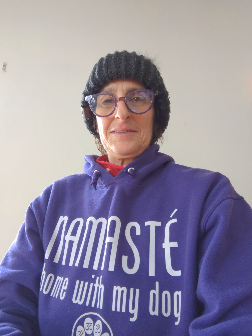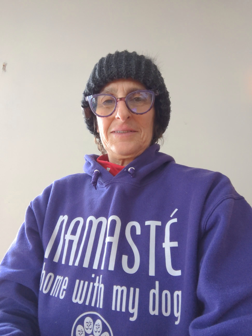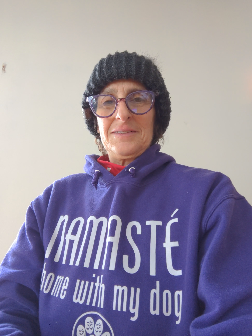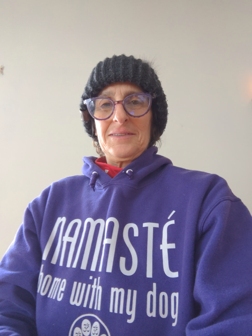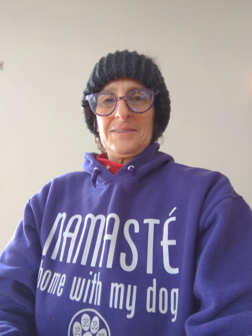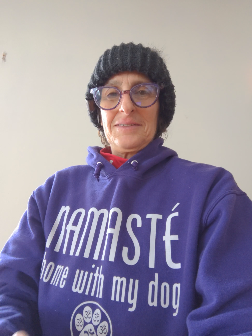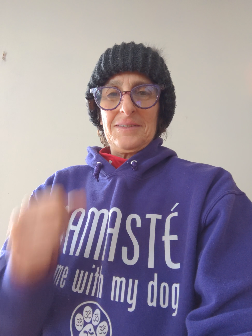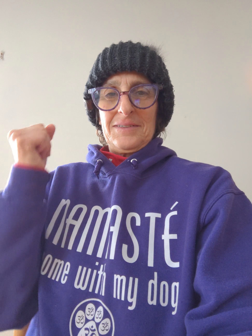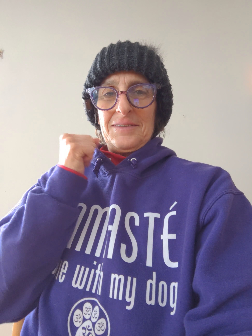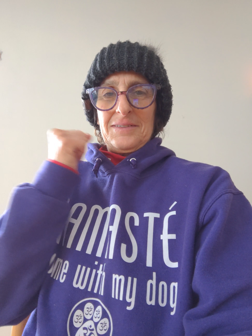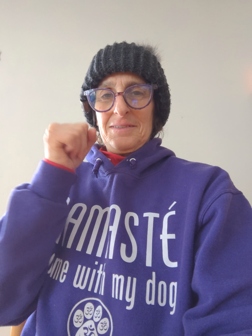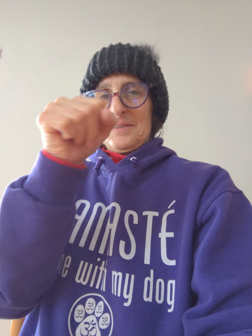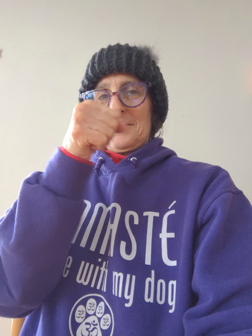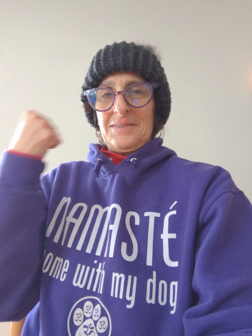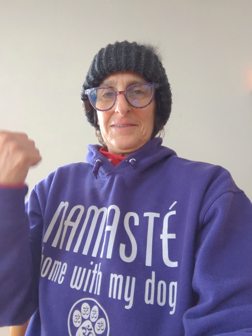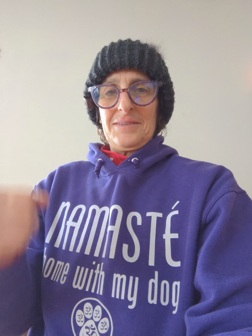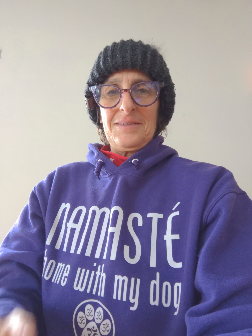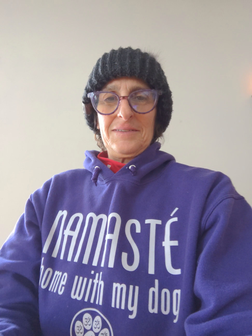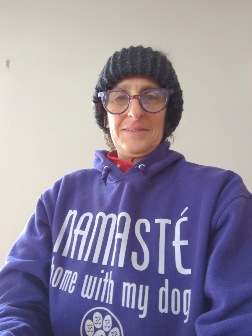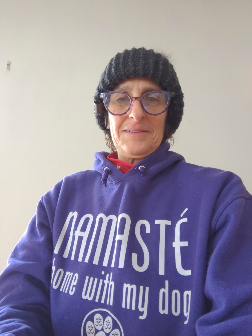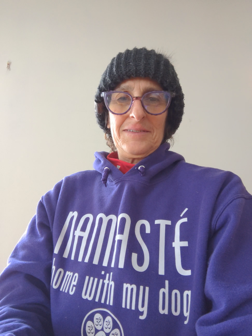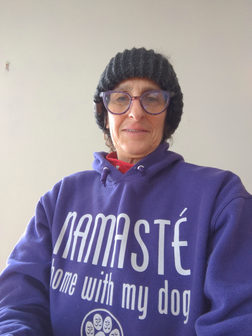refrigerator